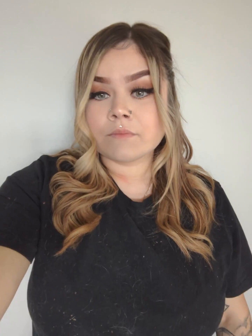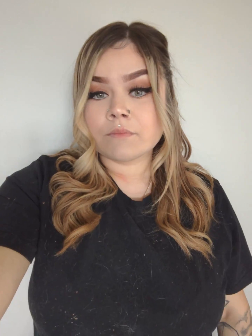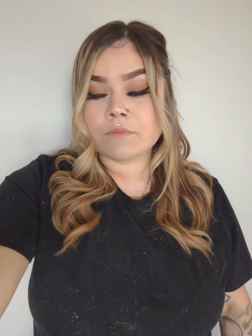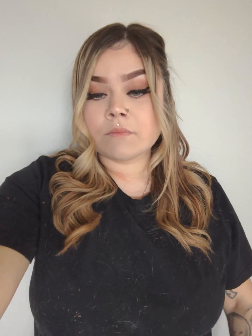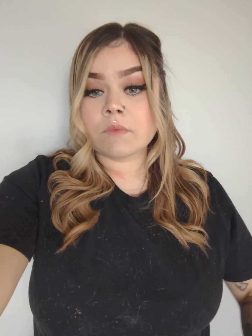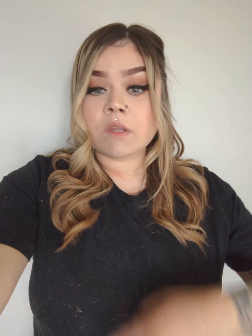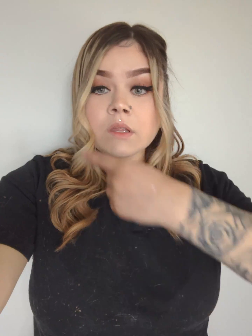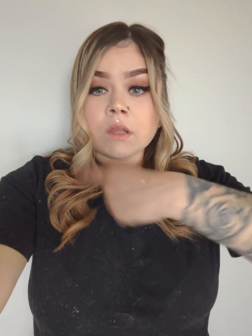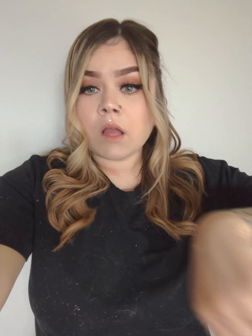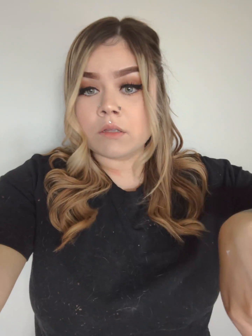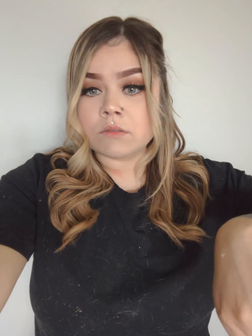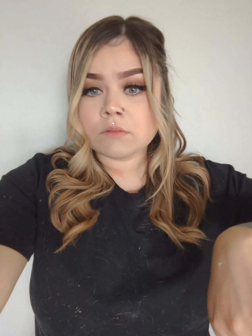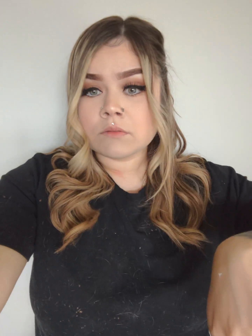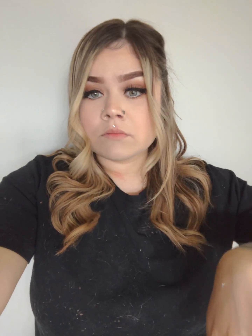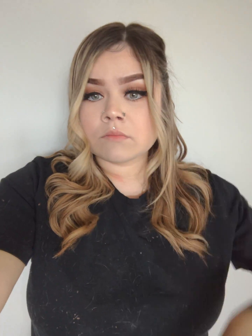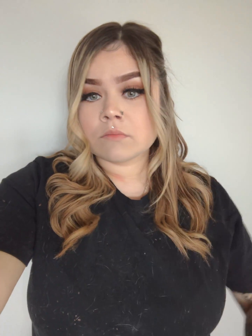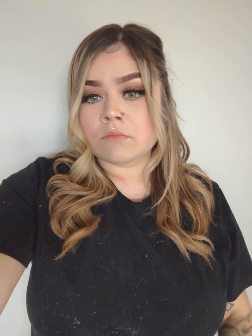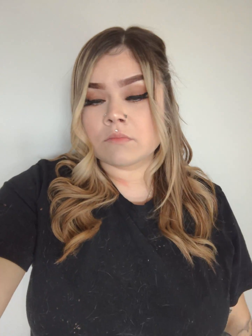cut